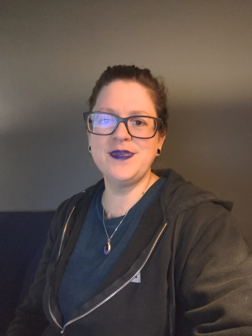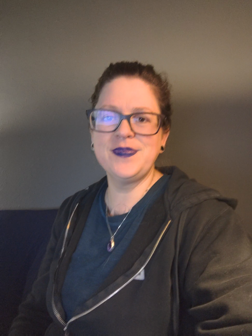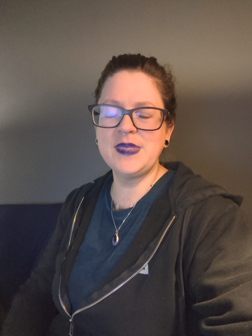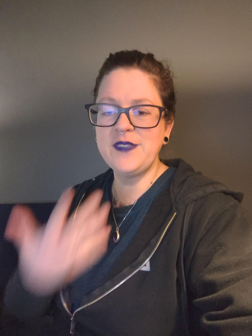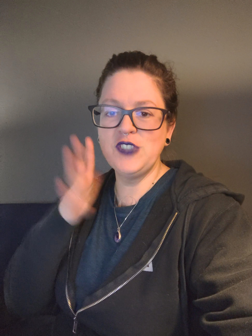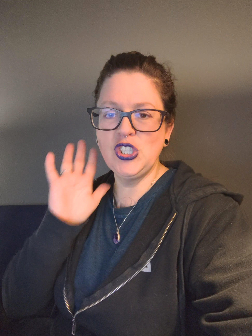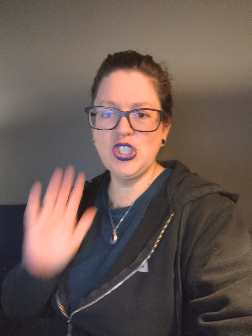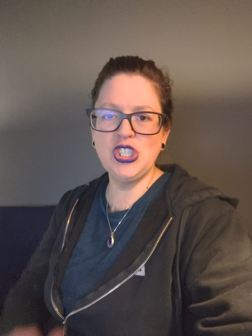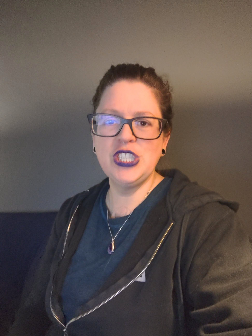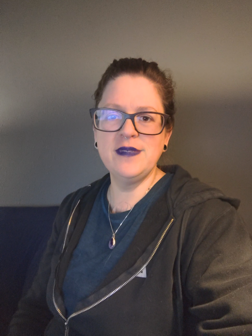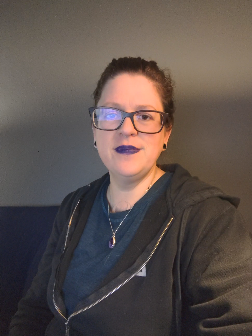finish